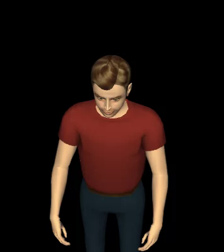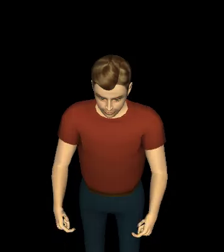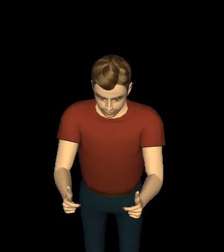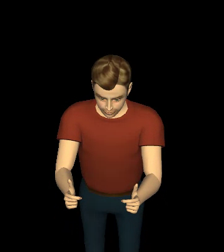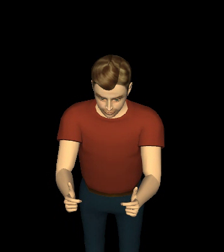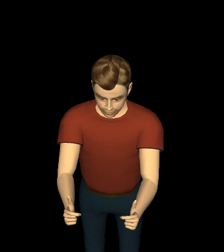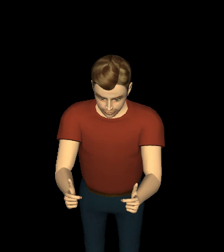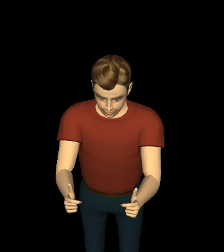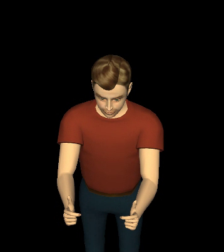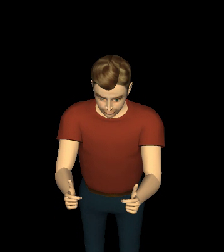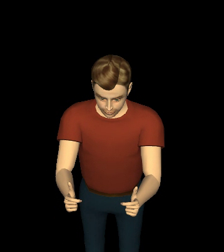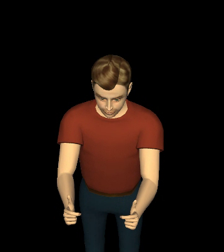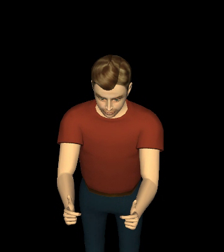فرصة